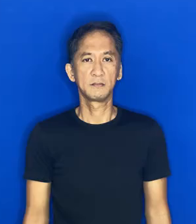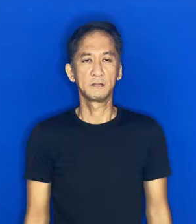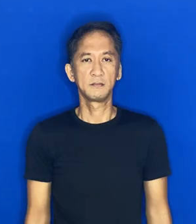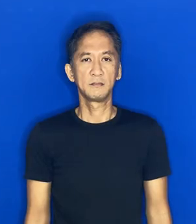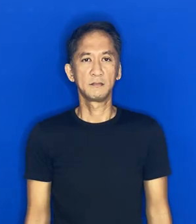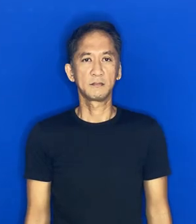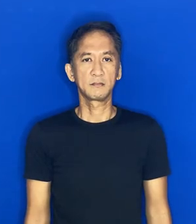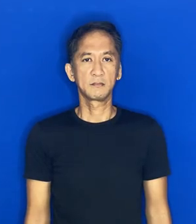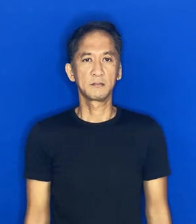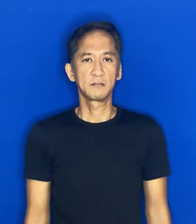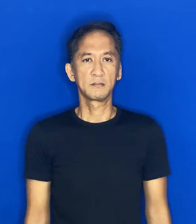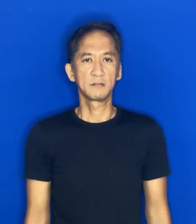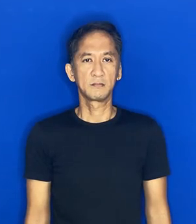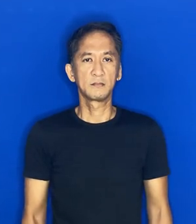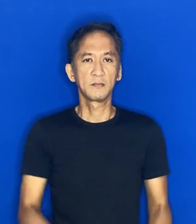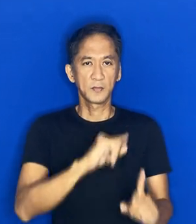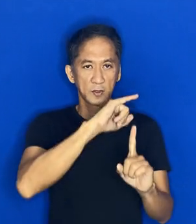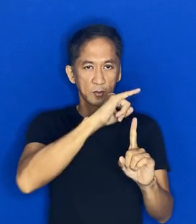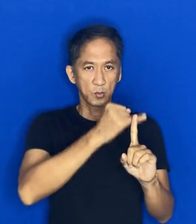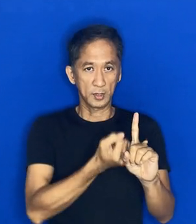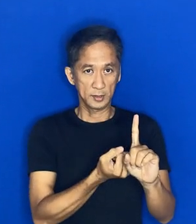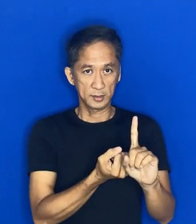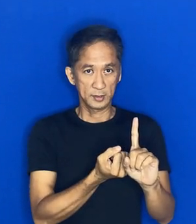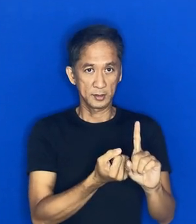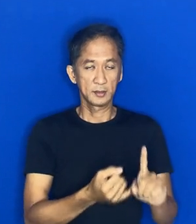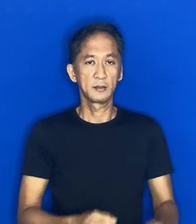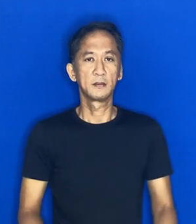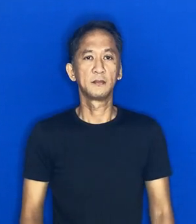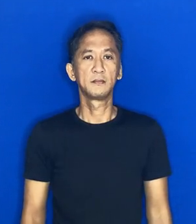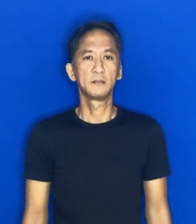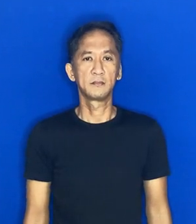january